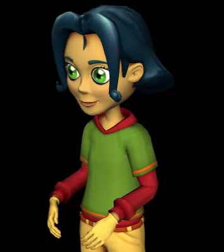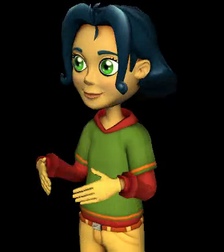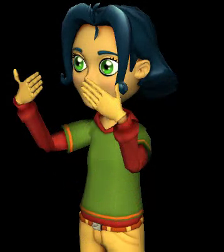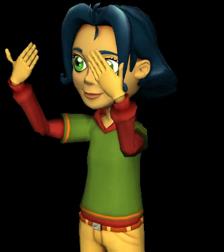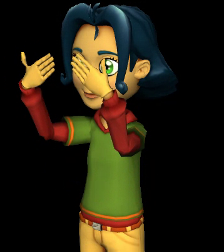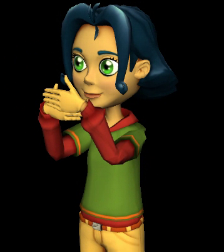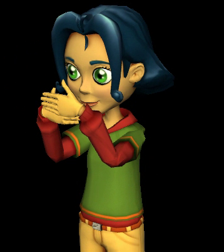الليل